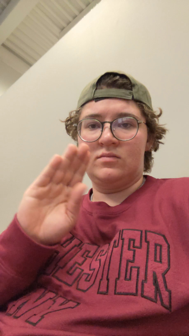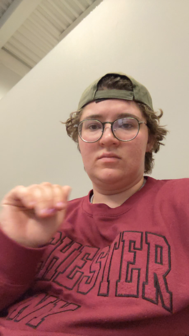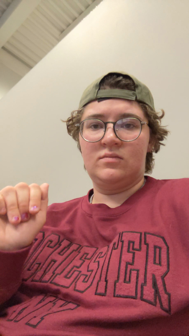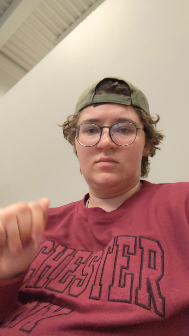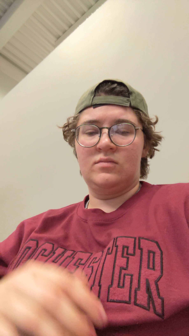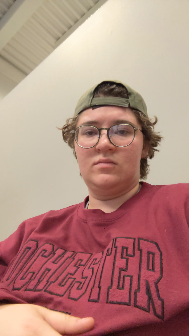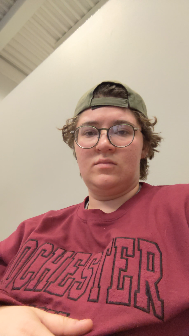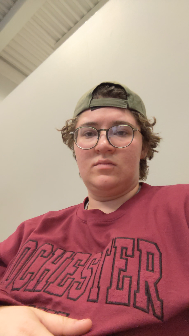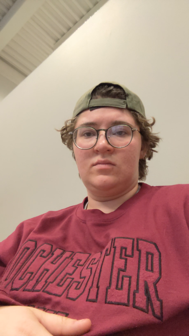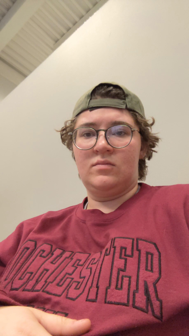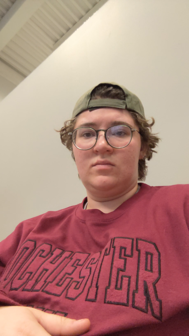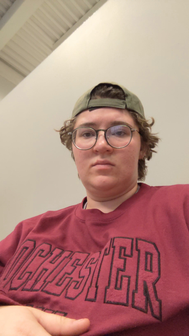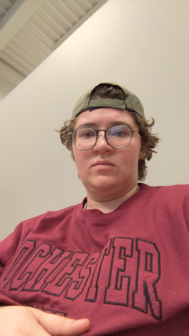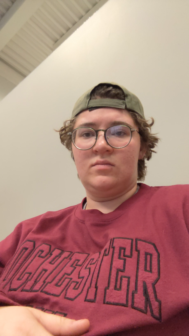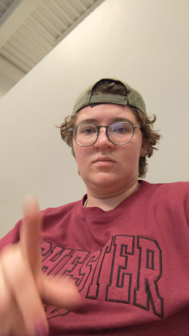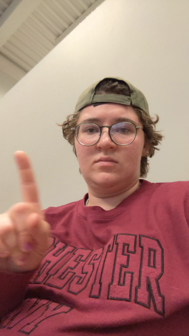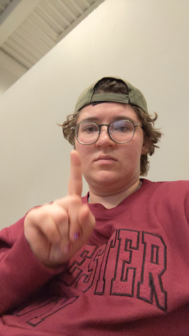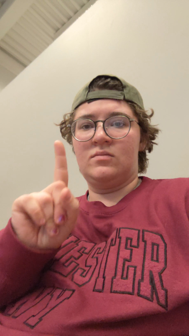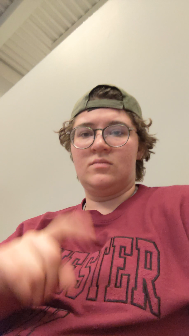bump